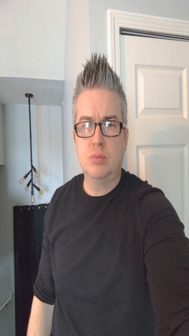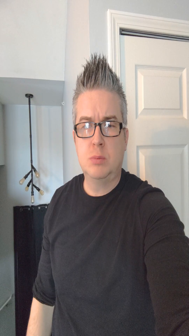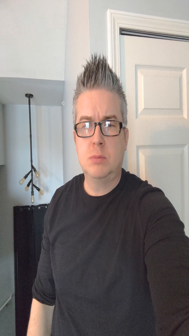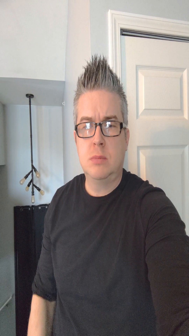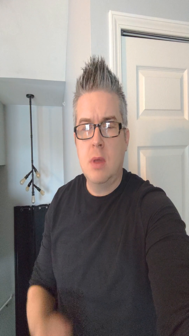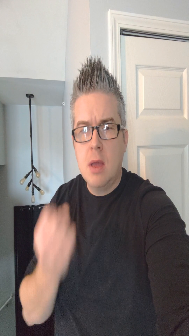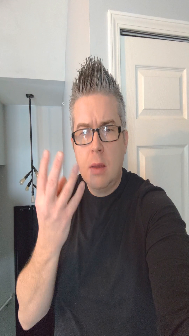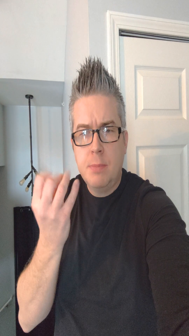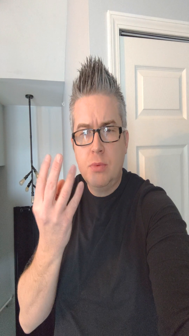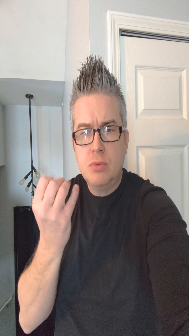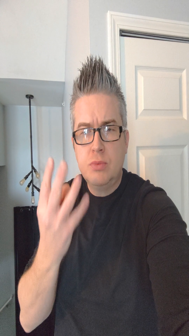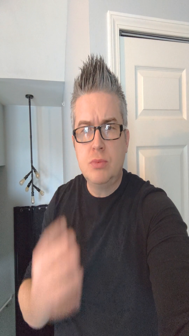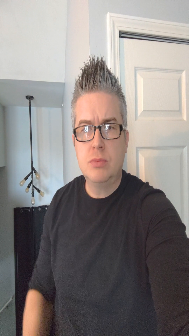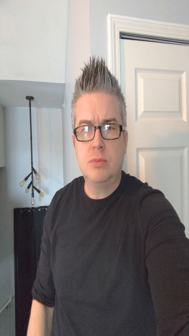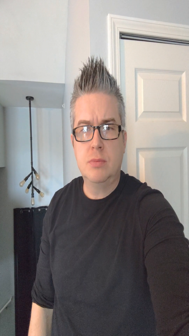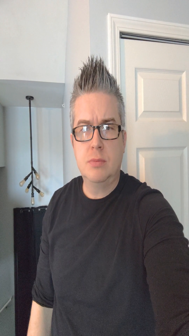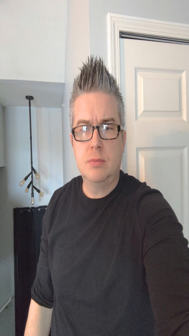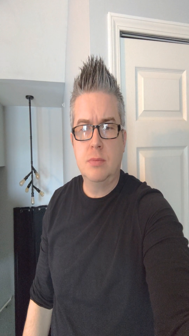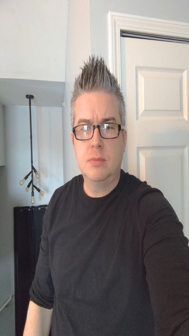many